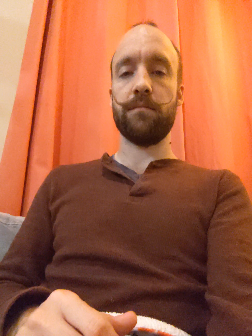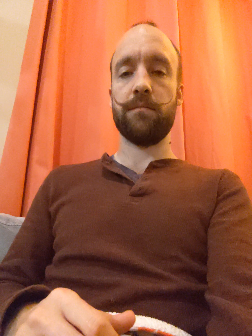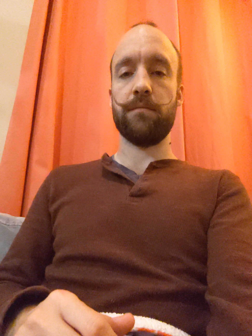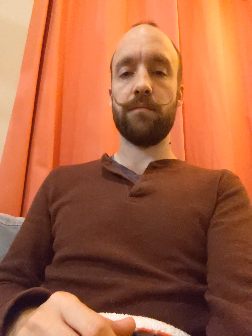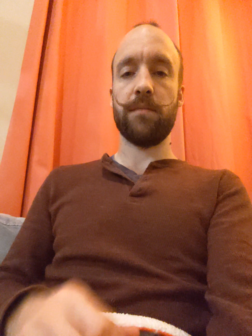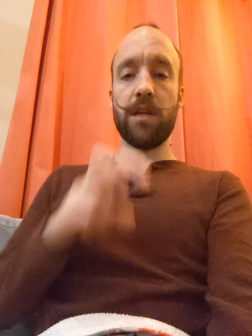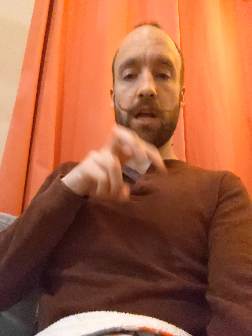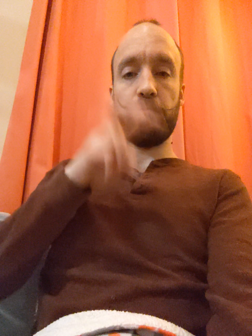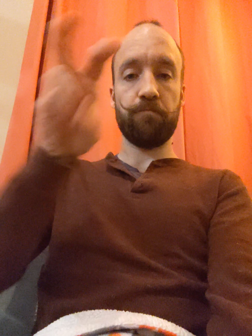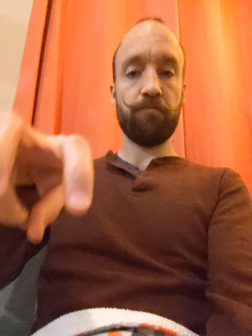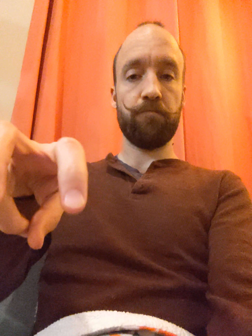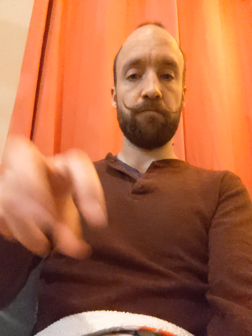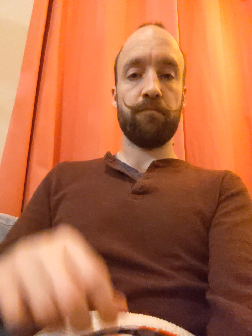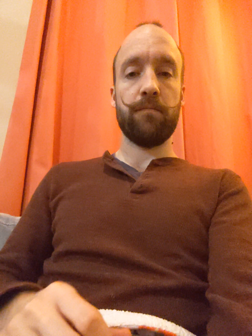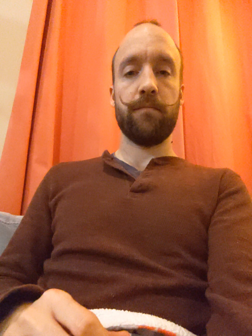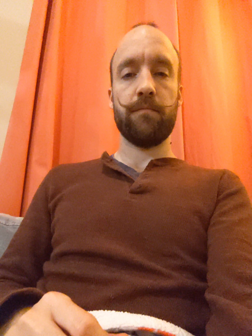jump